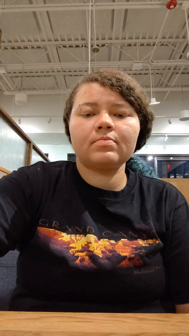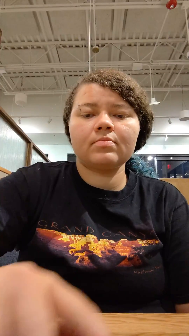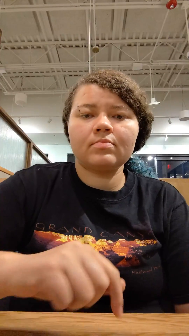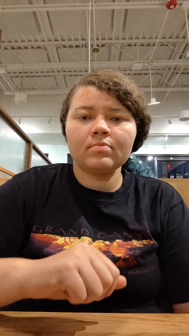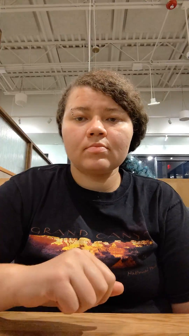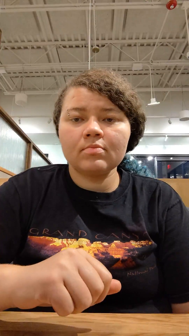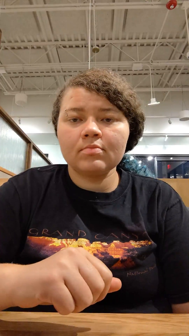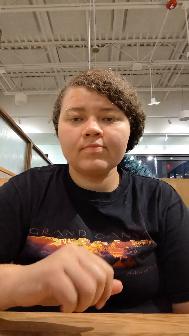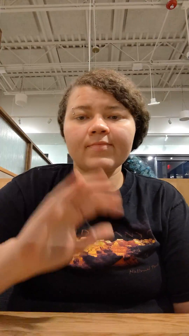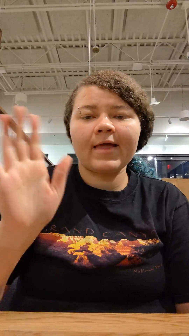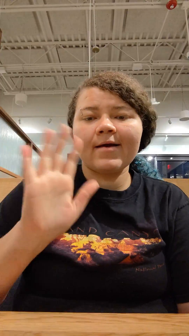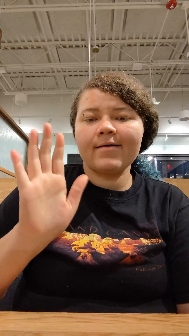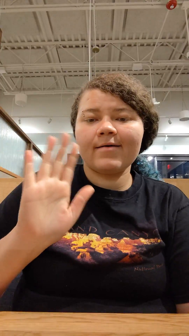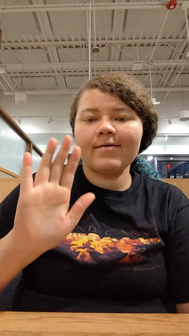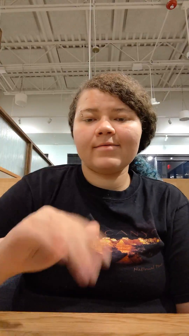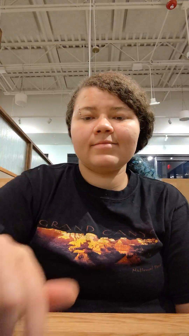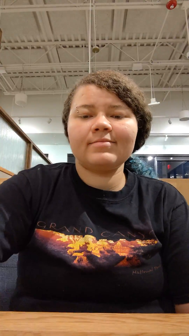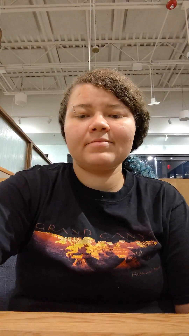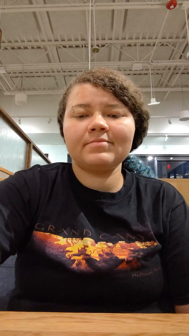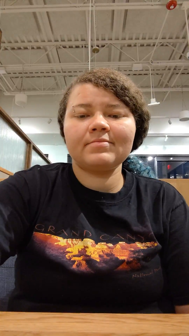hi